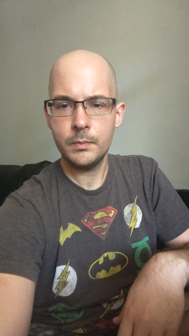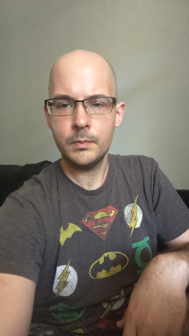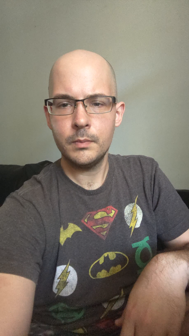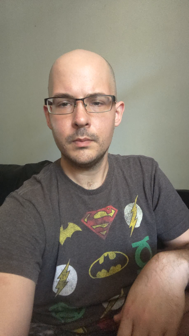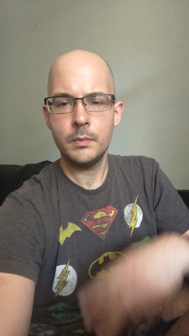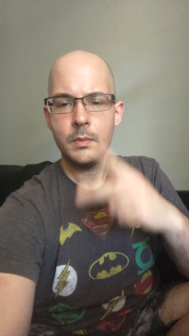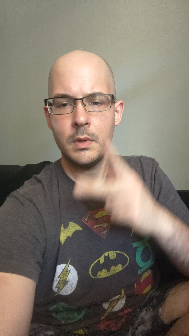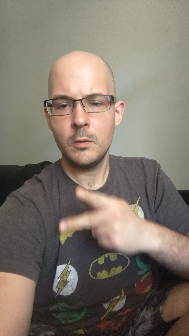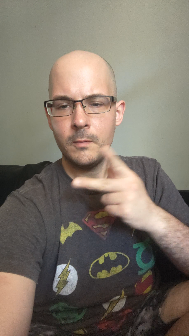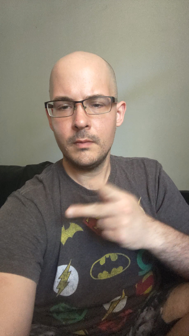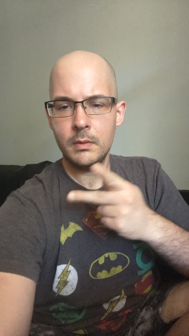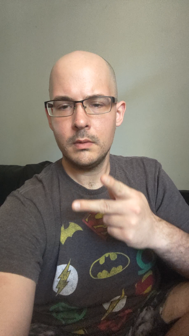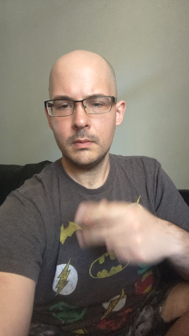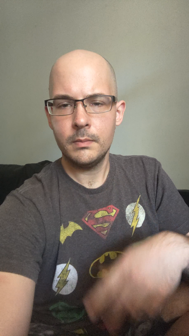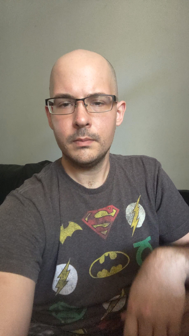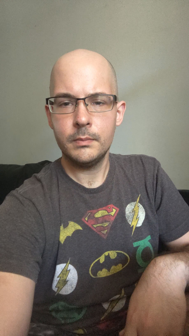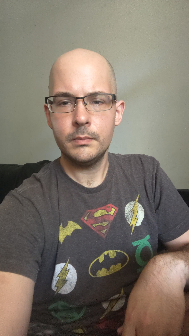careful